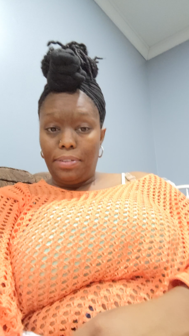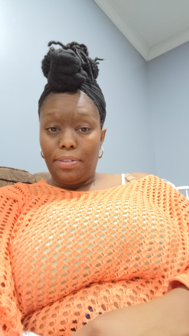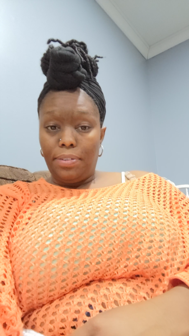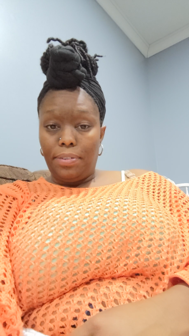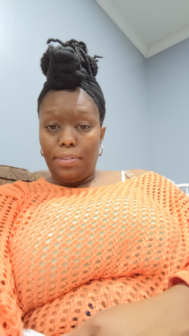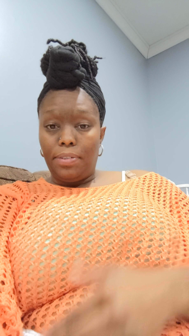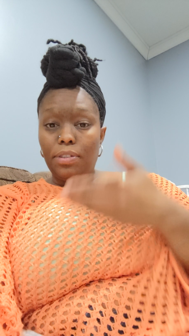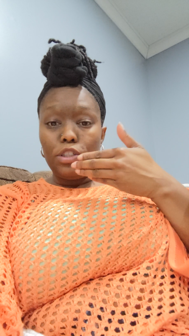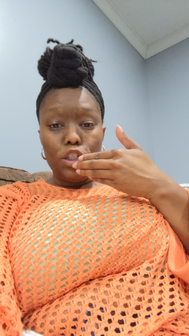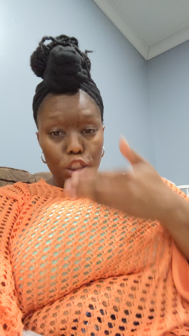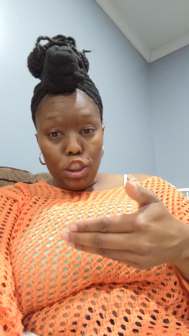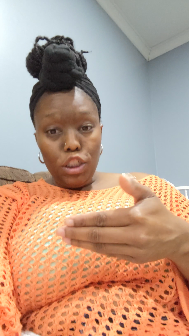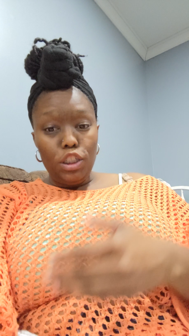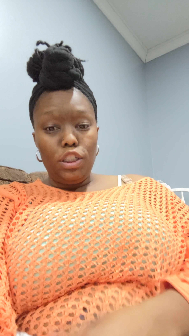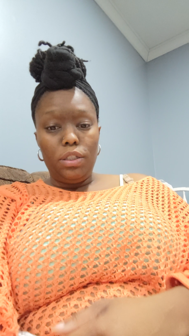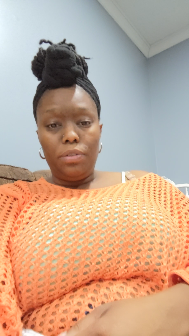good